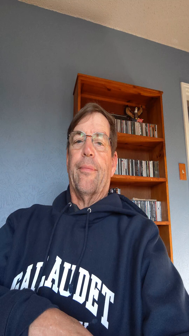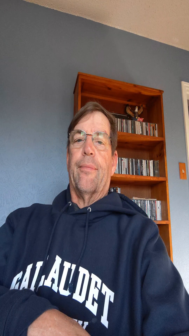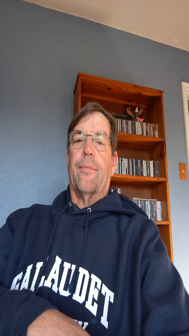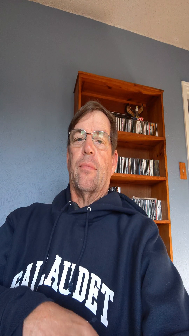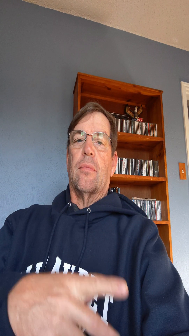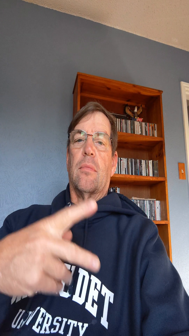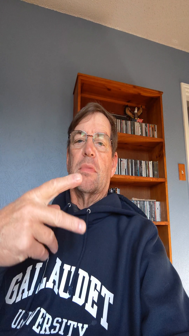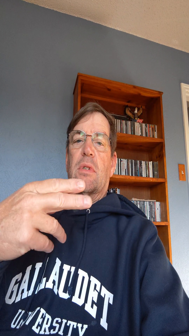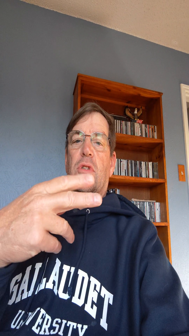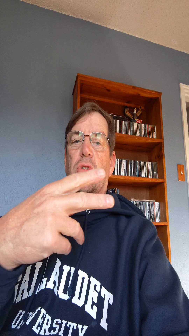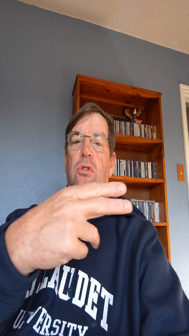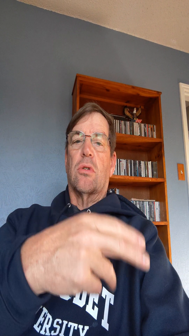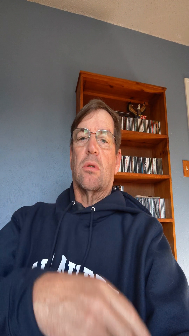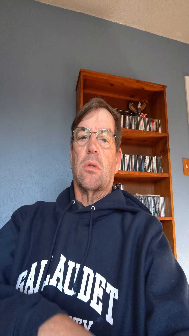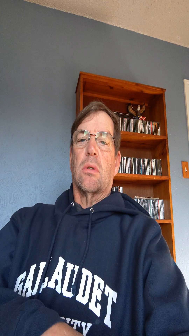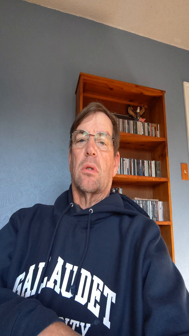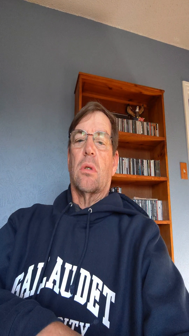scissors